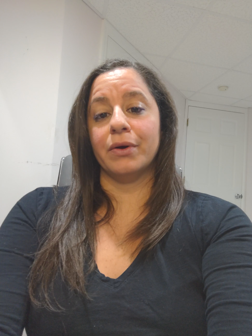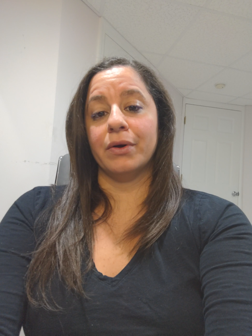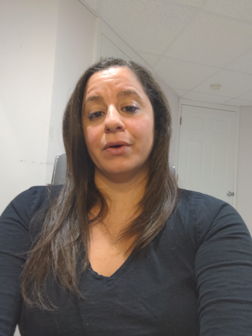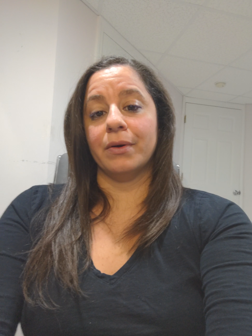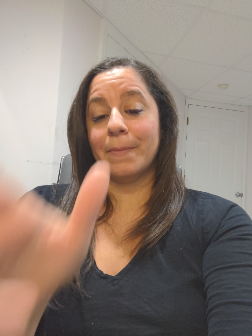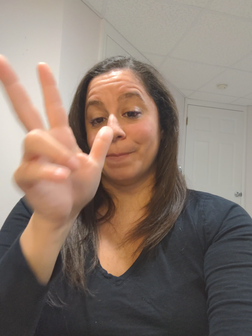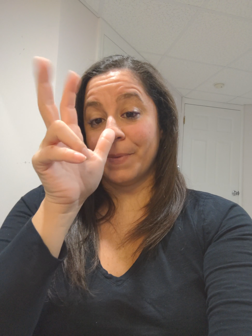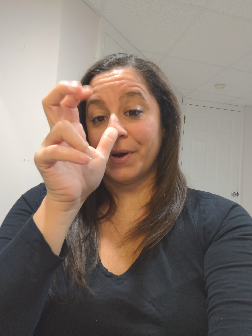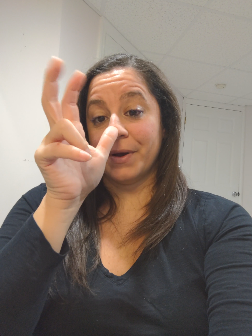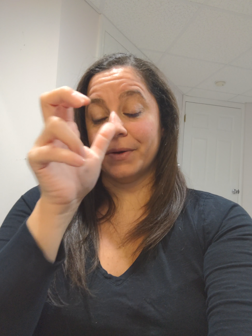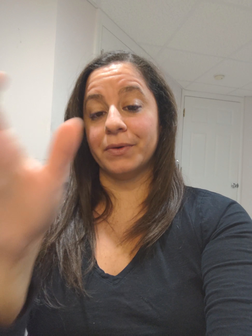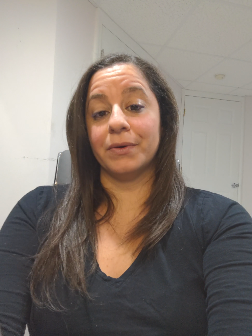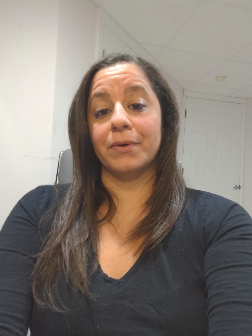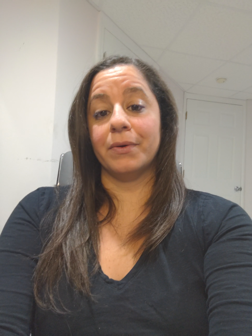bug